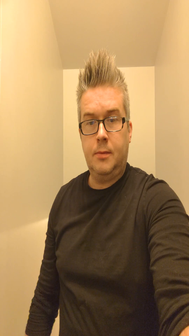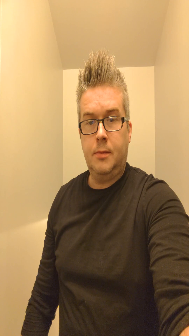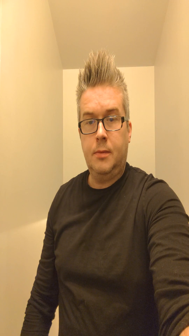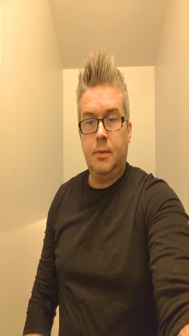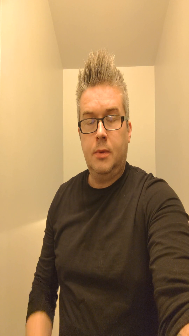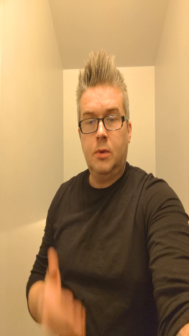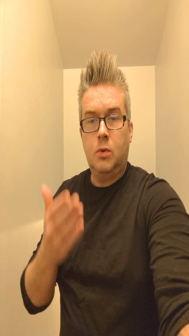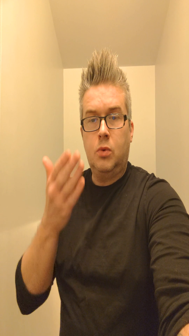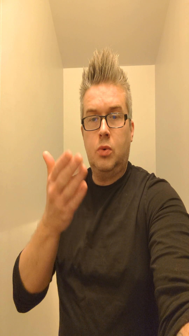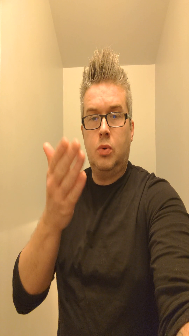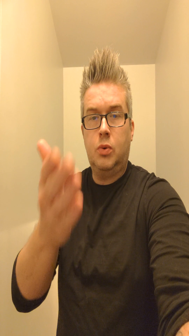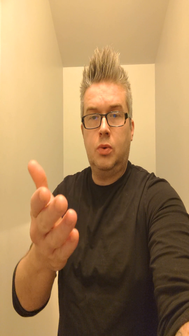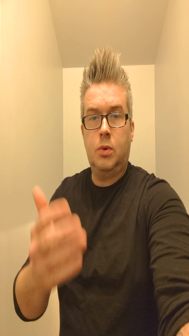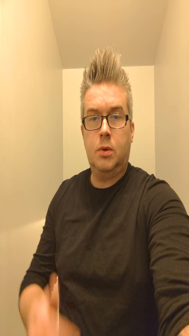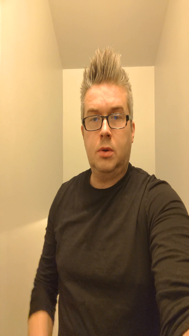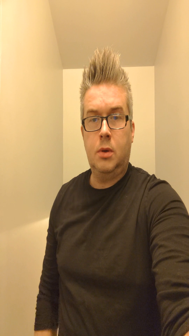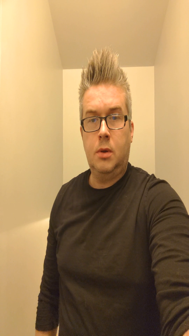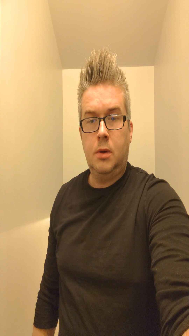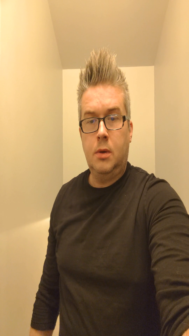boat